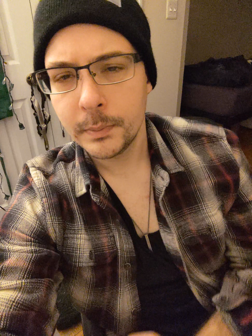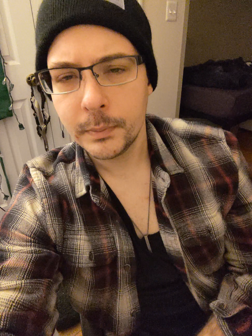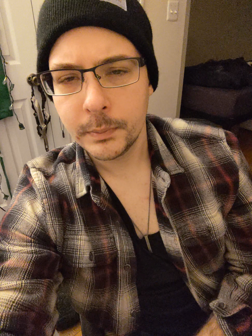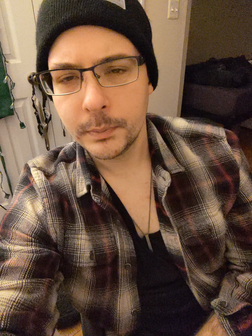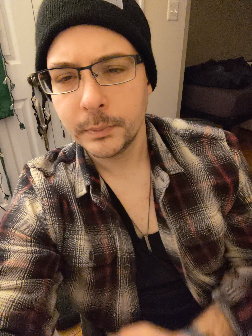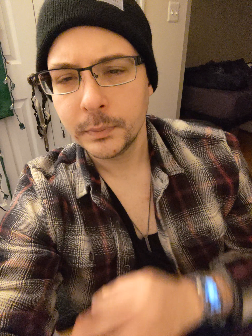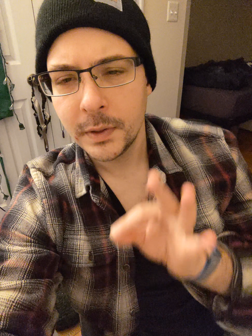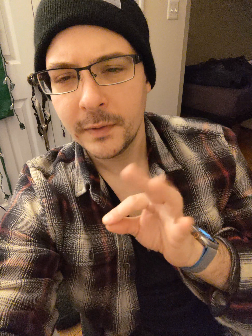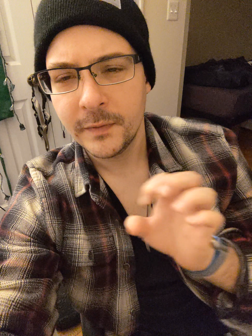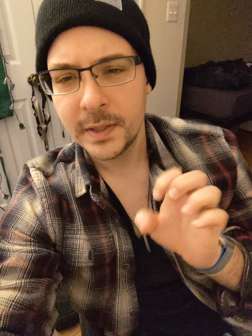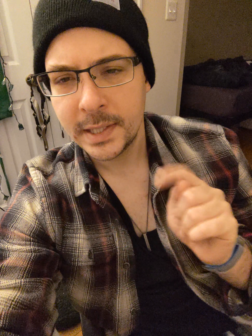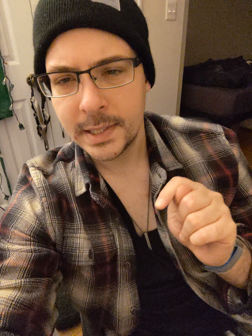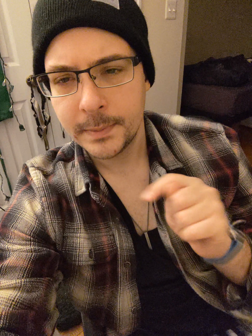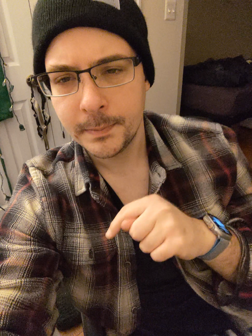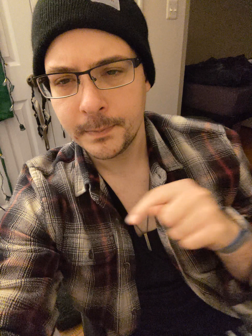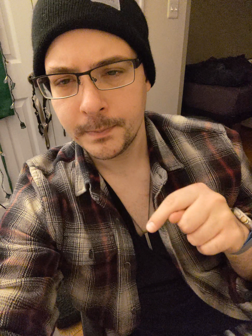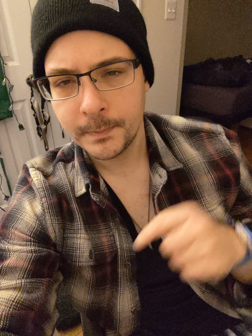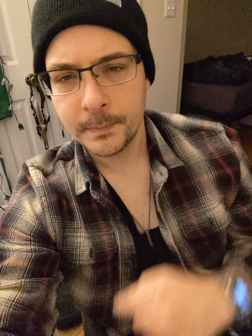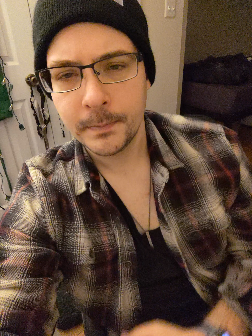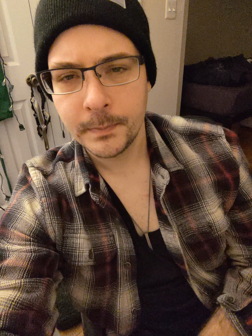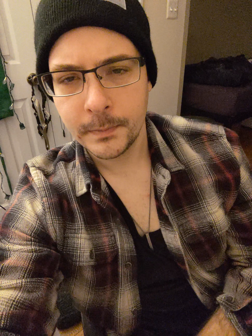feet